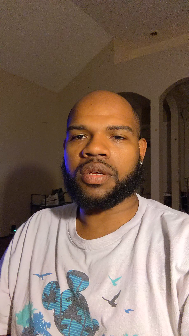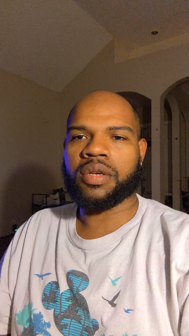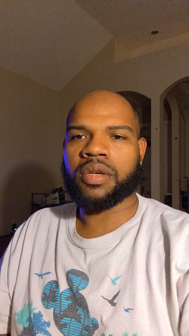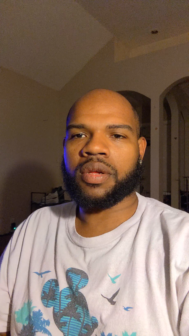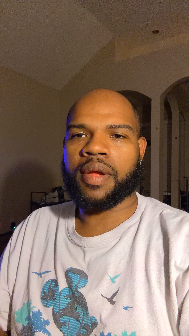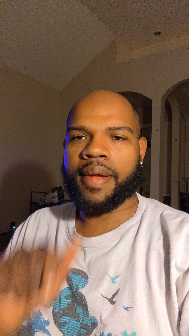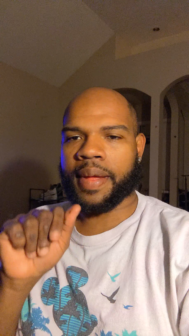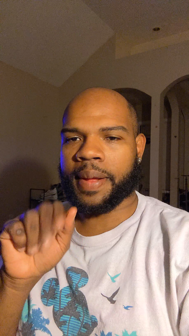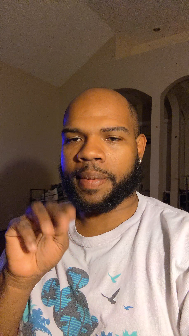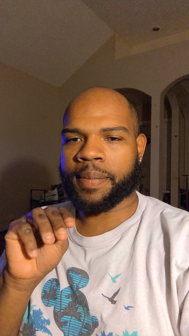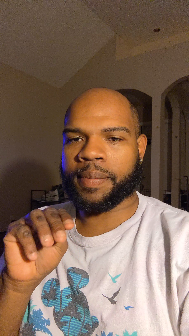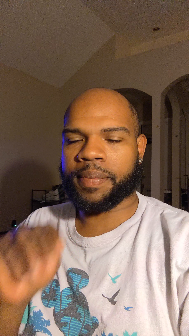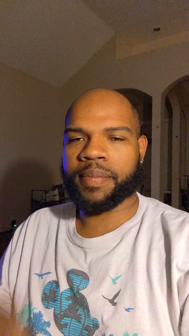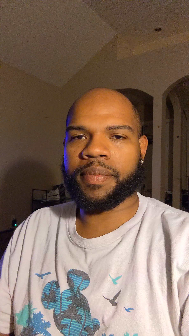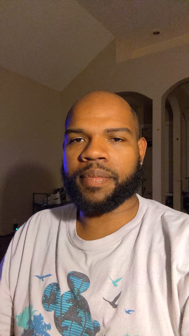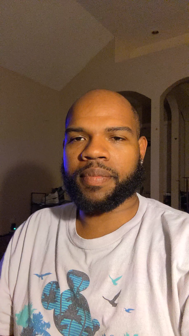am